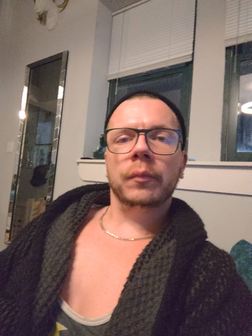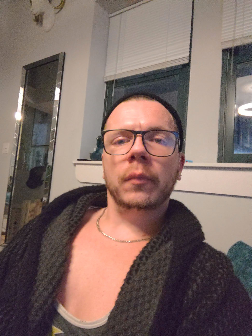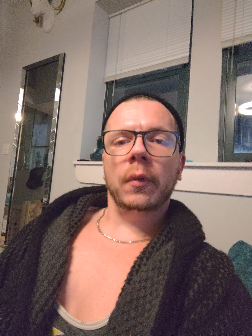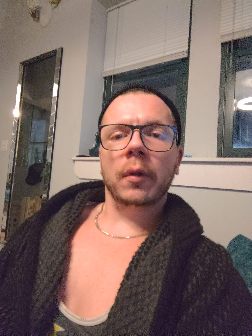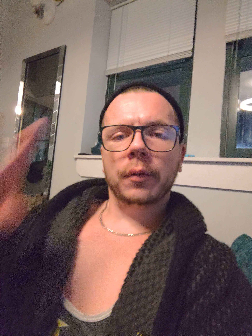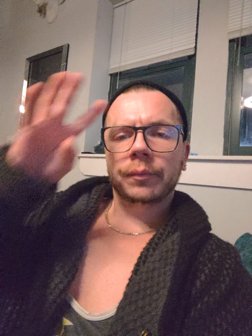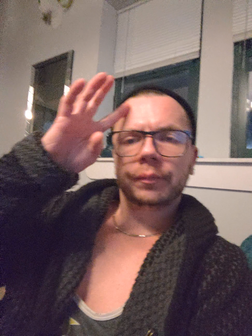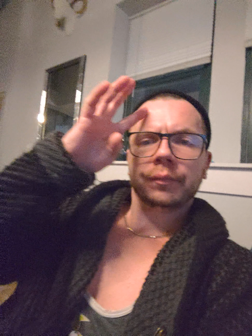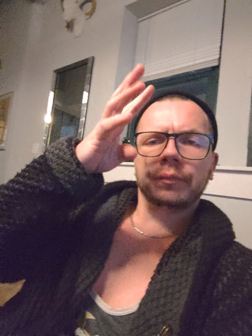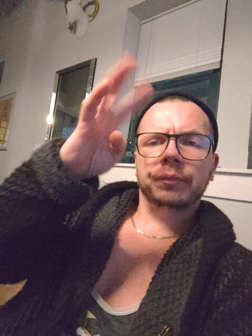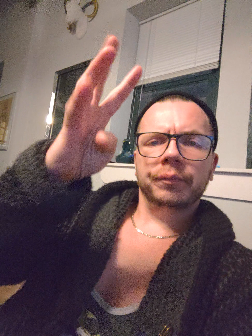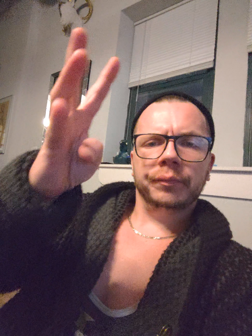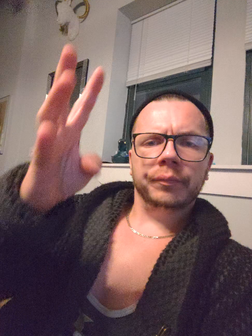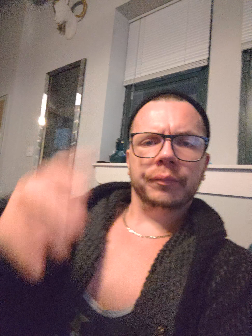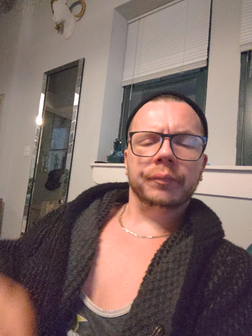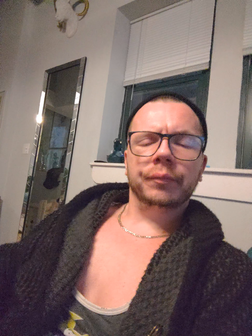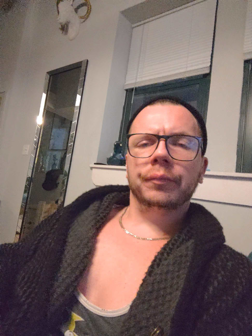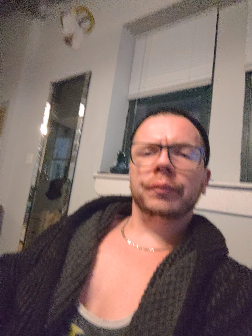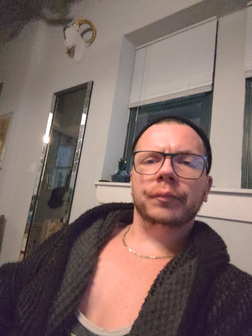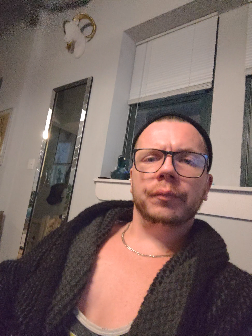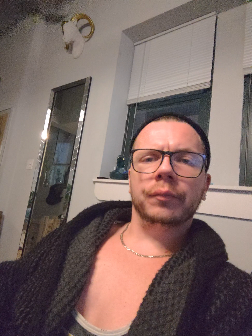pretend